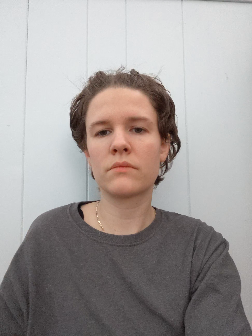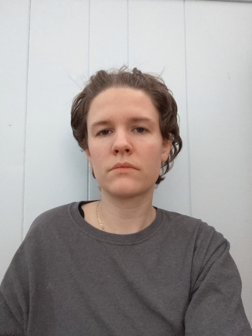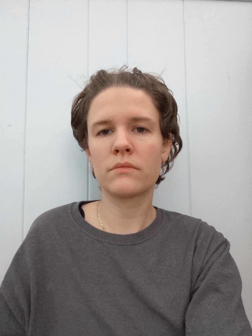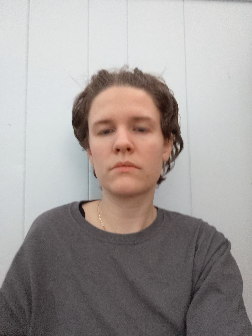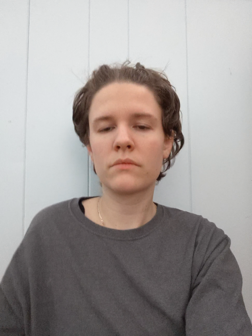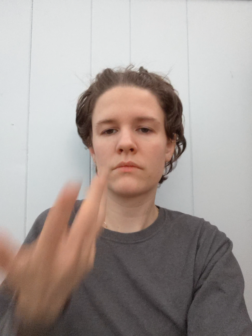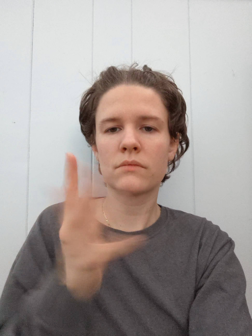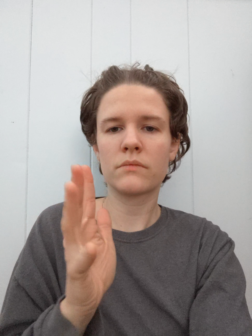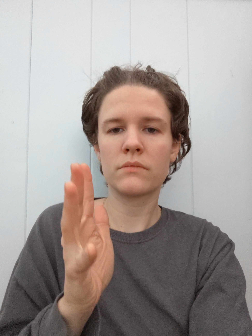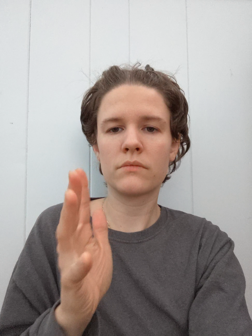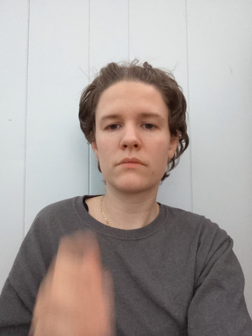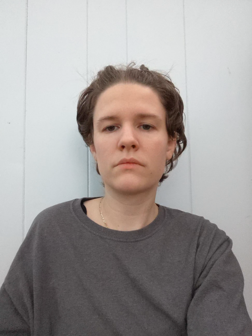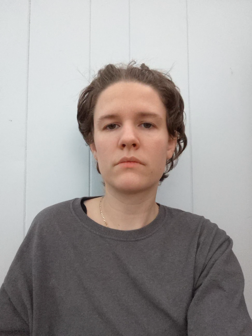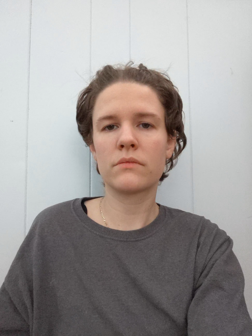finish